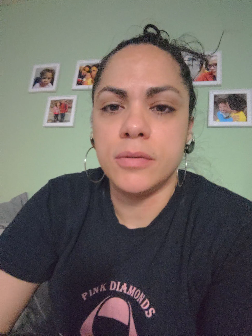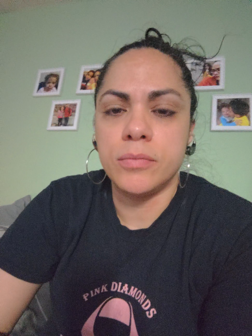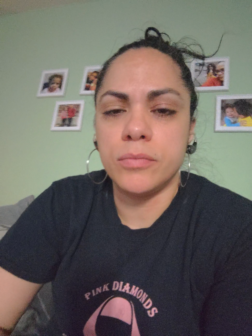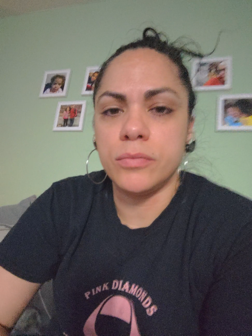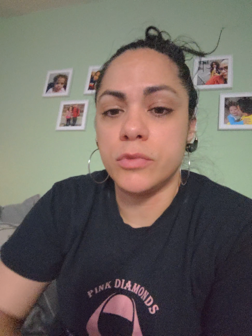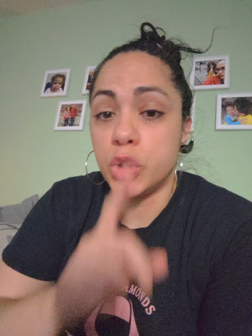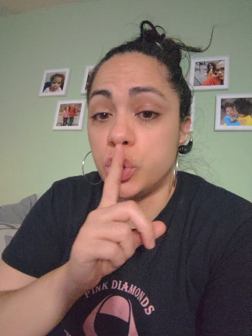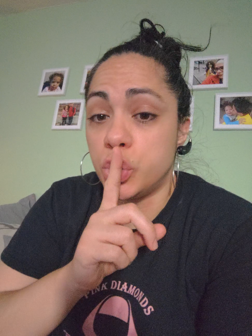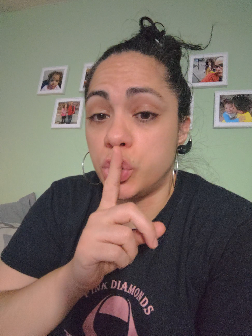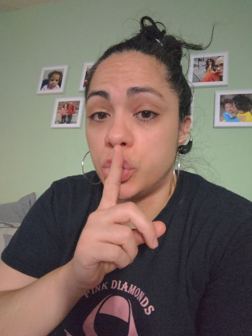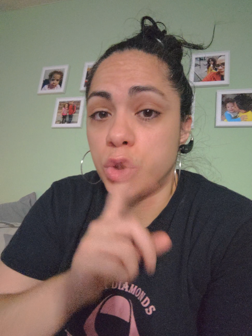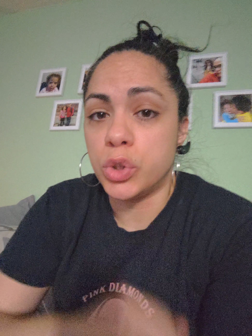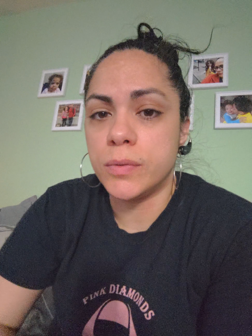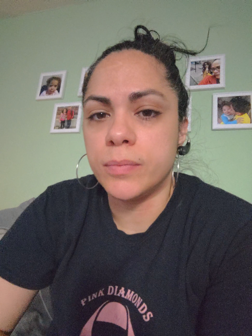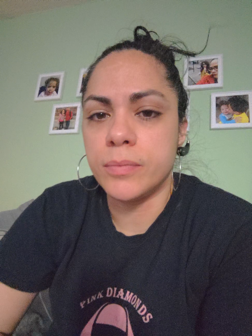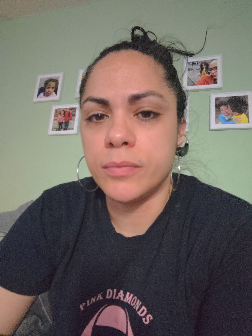shhh